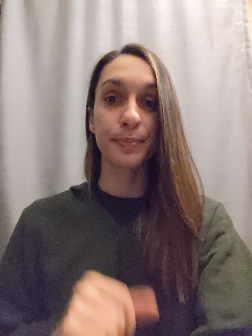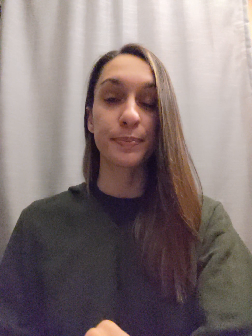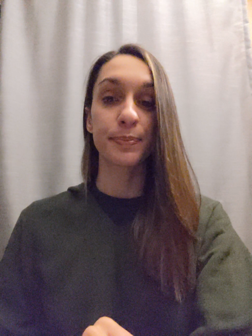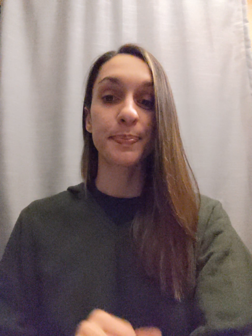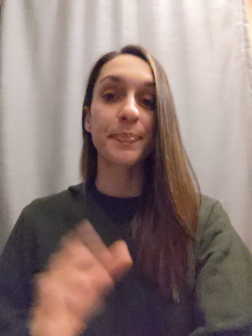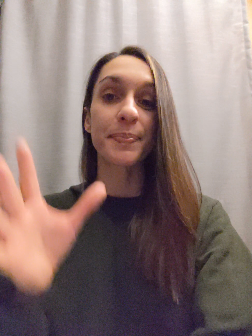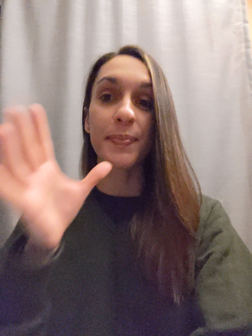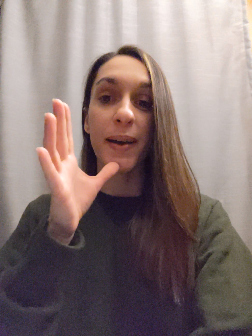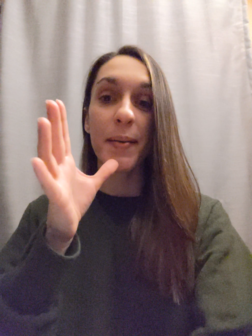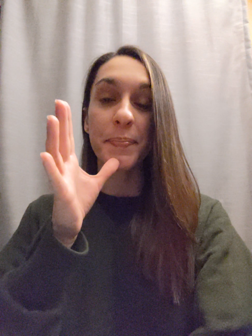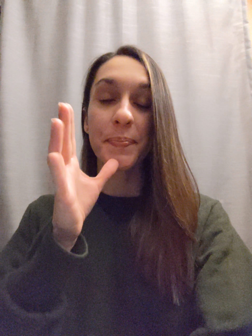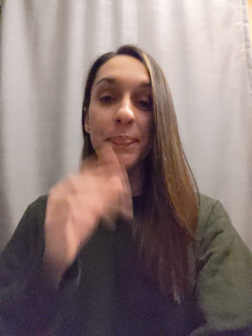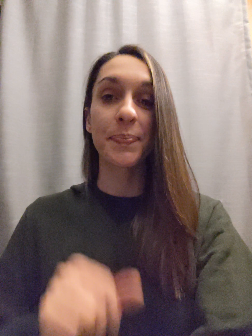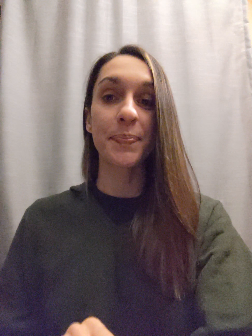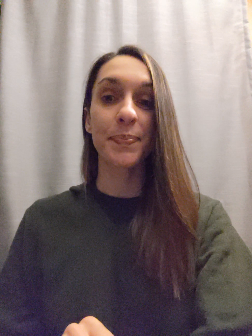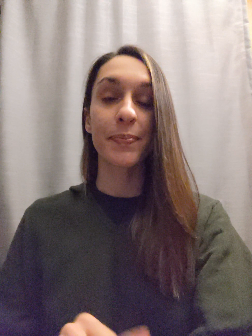mom